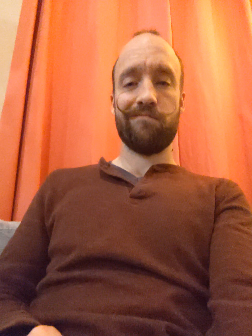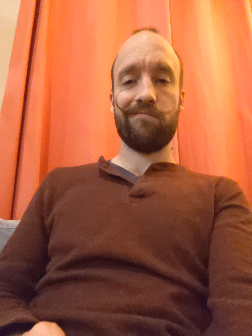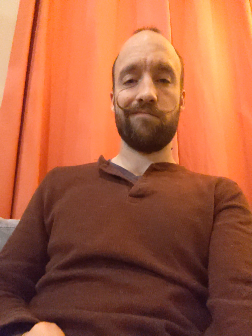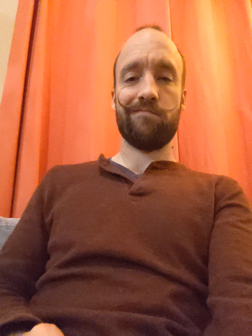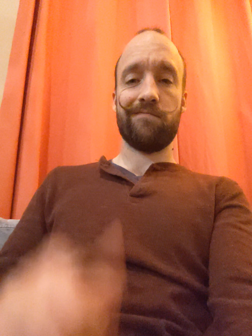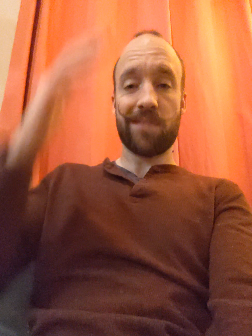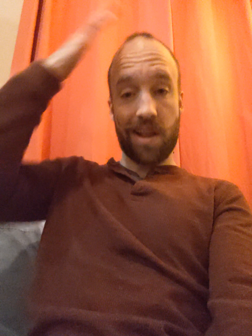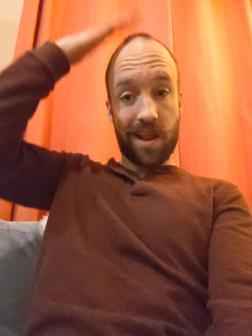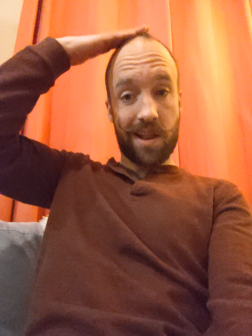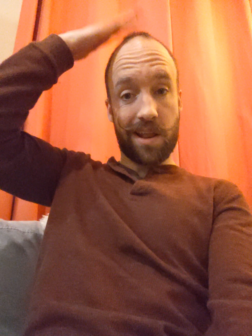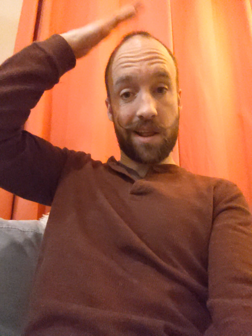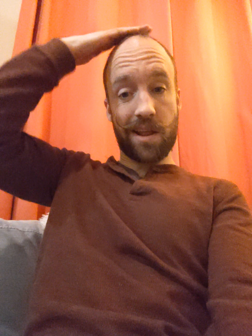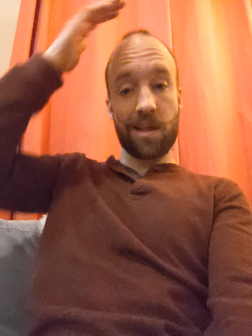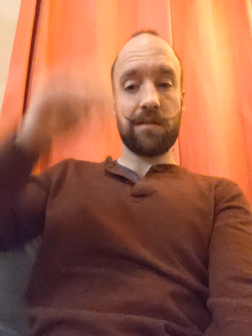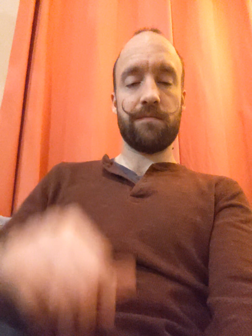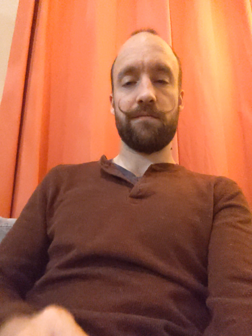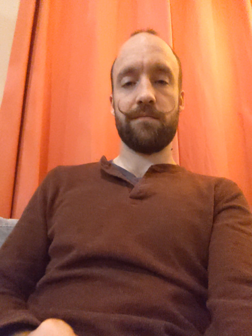hat